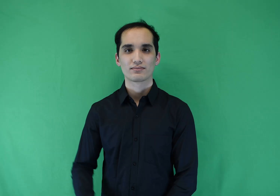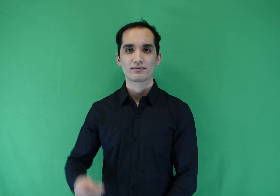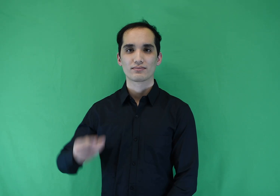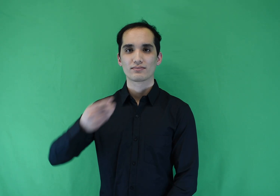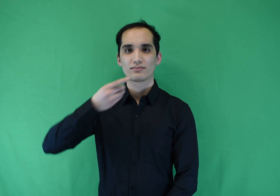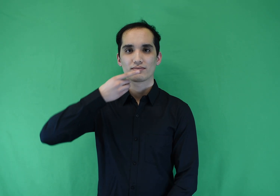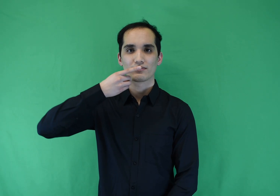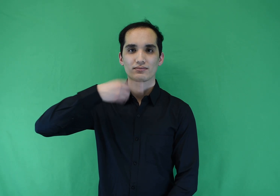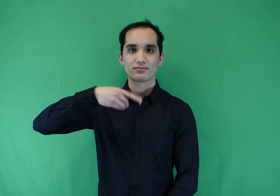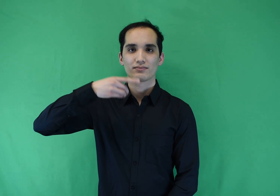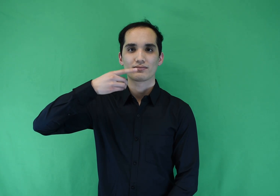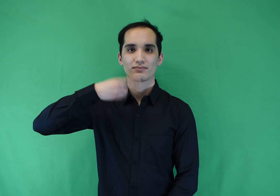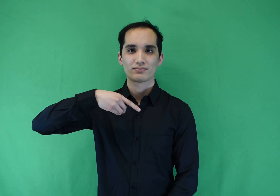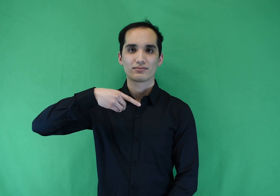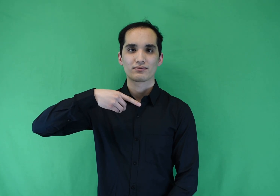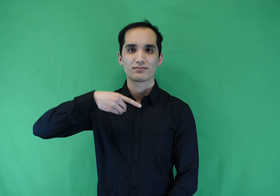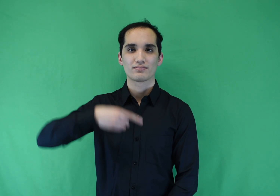diabetes